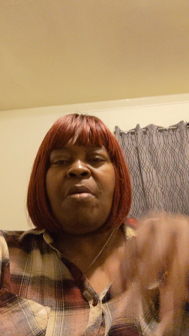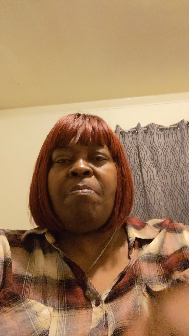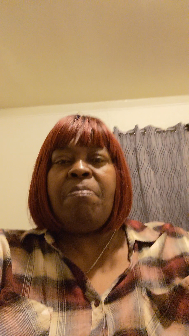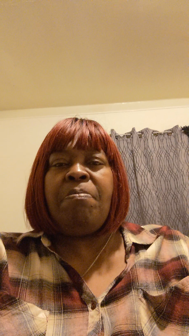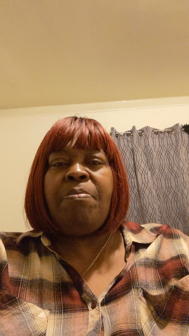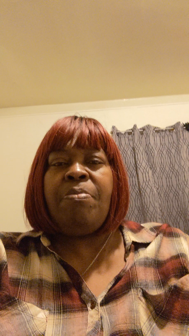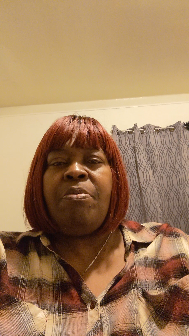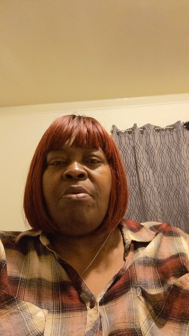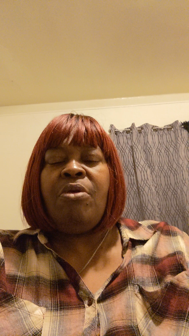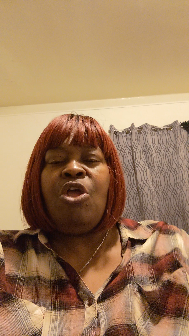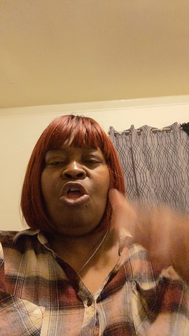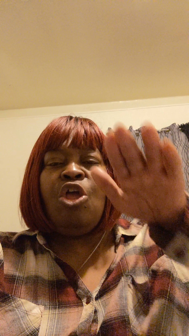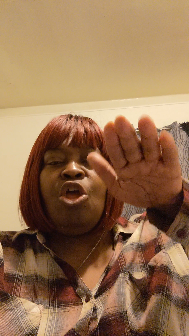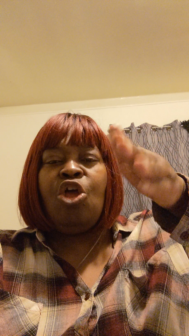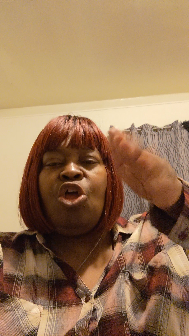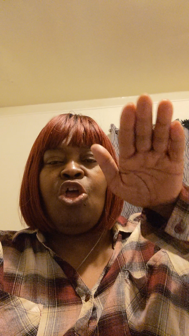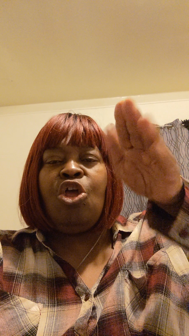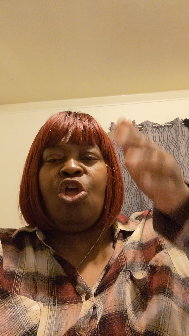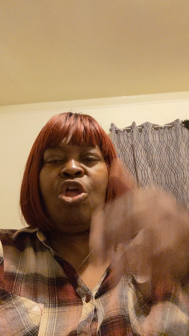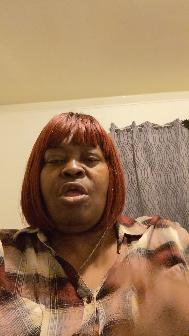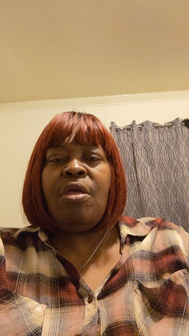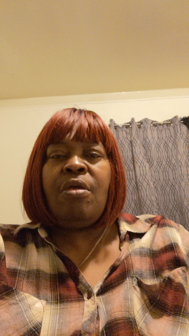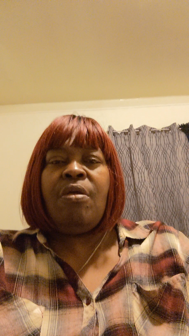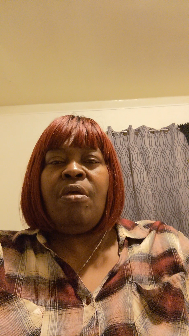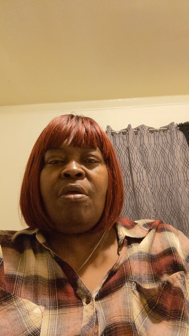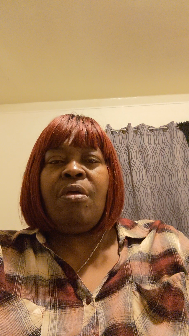cook